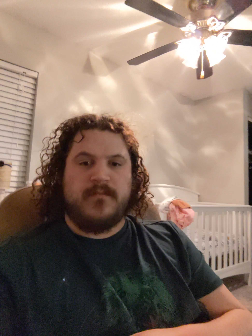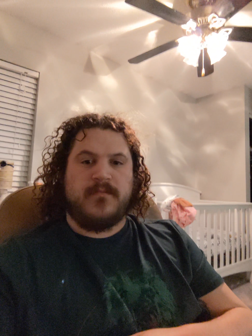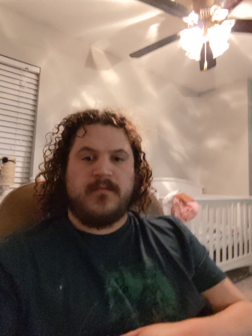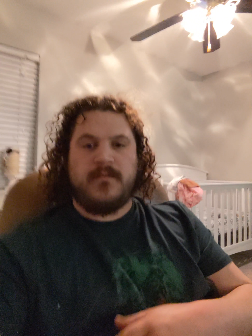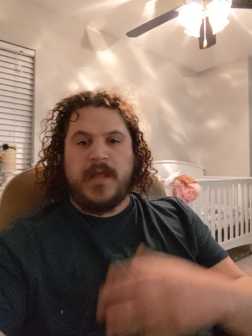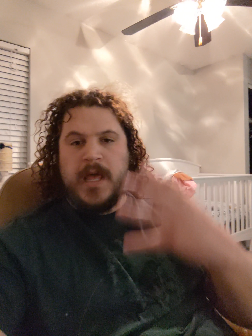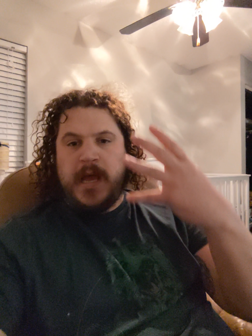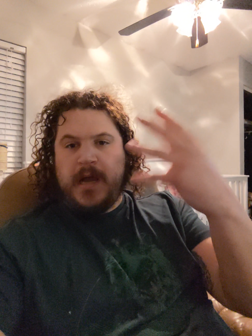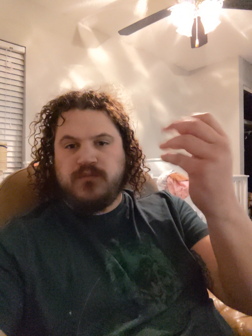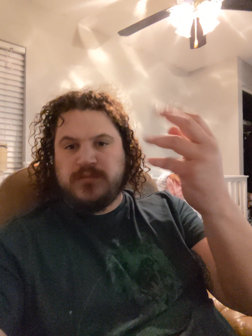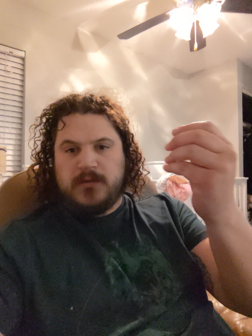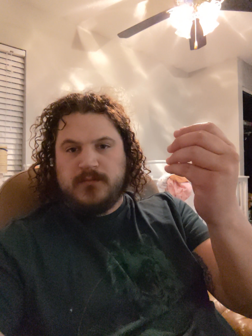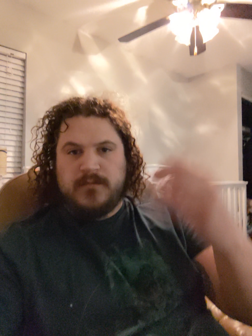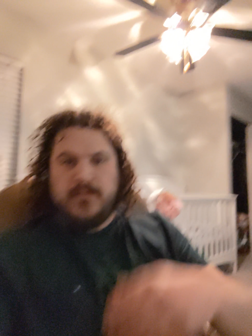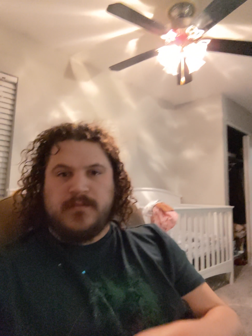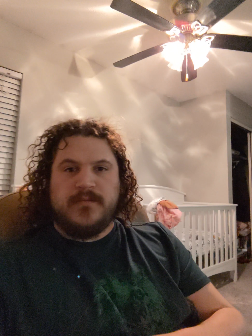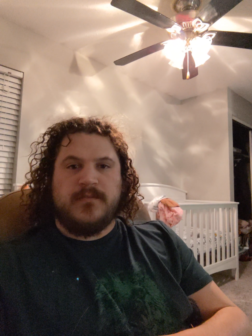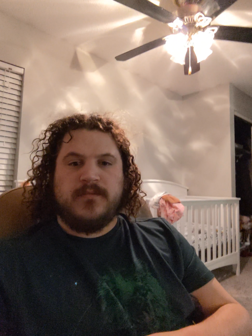outside